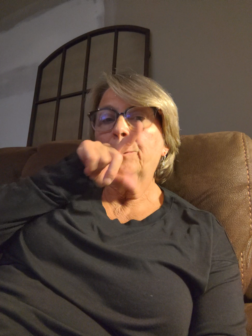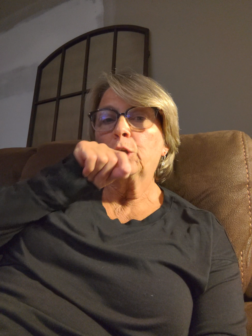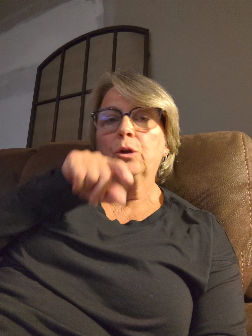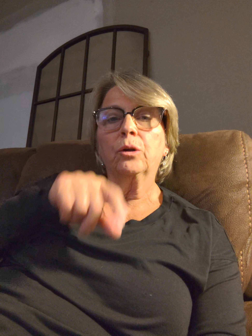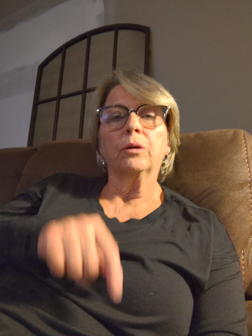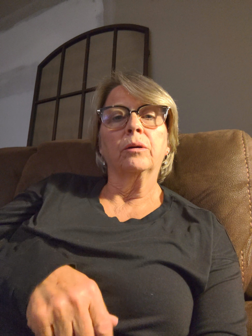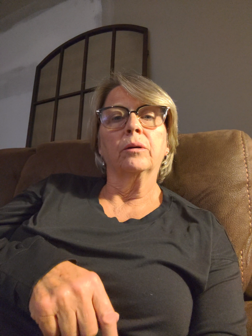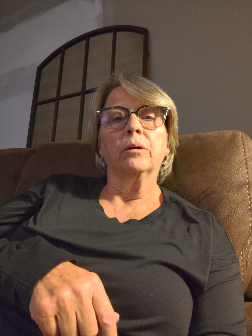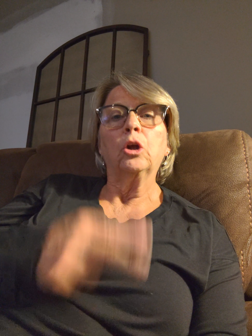bird